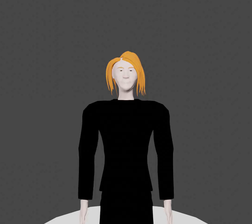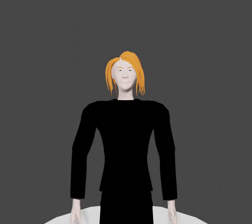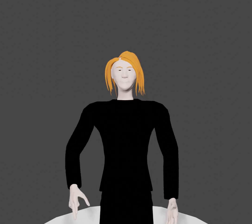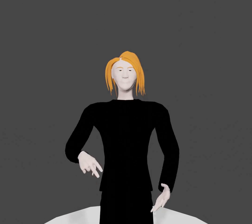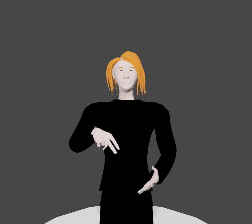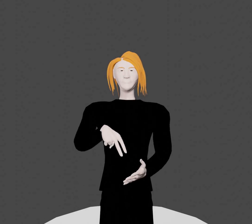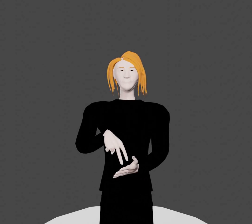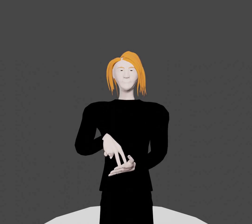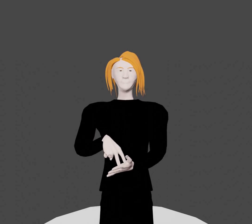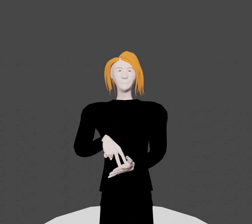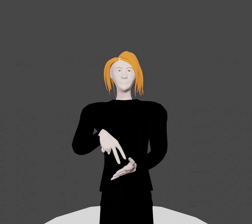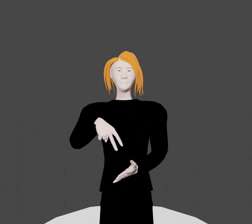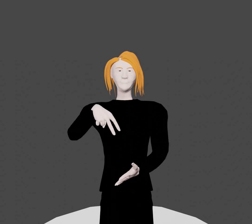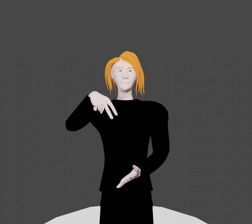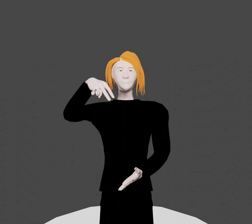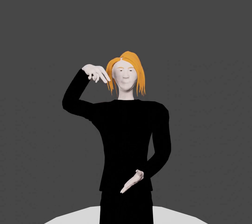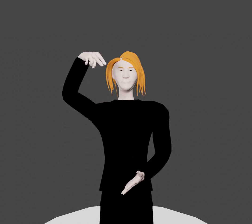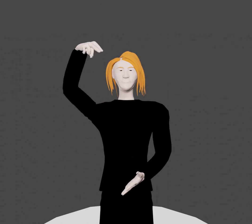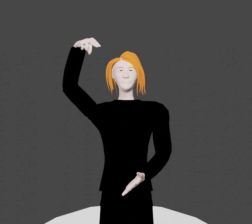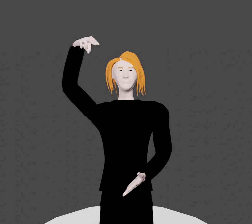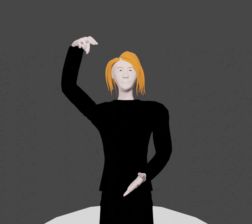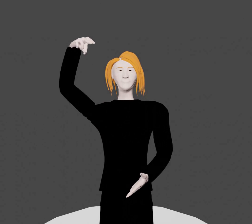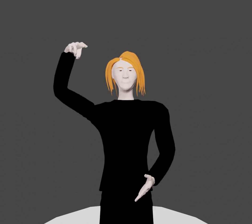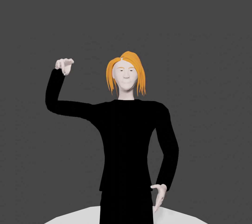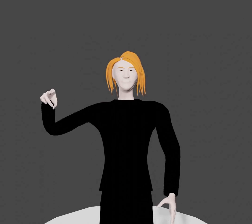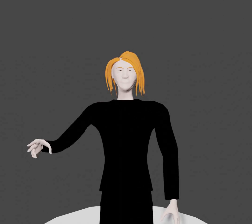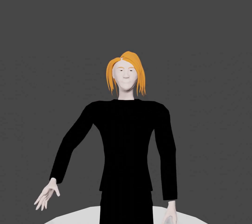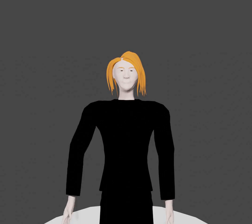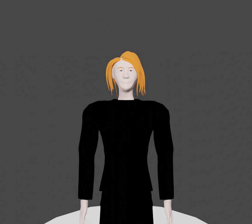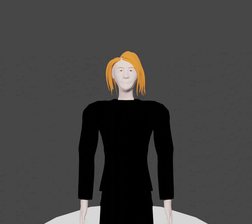Ascension